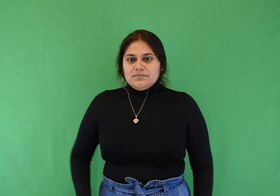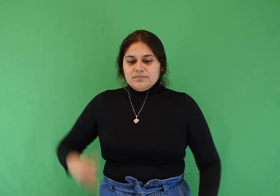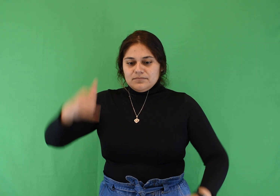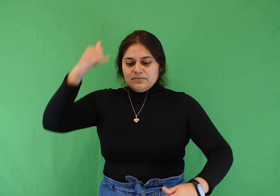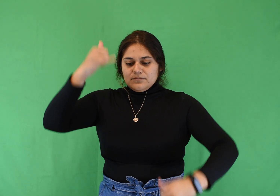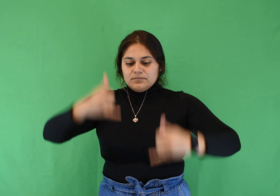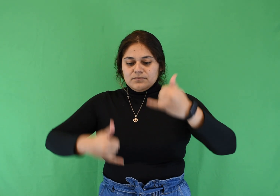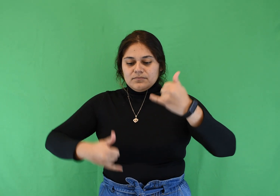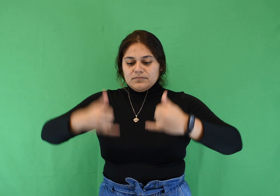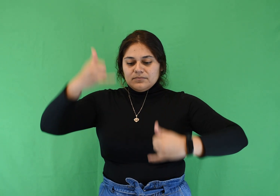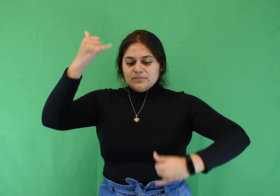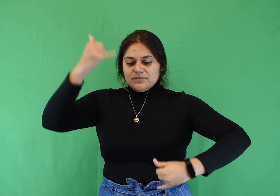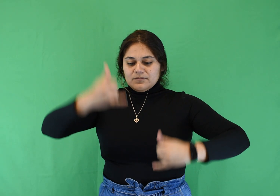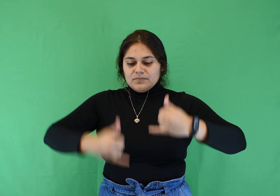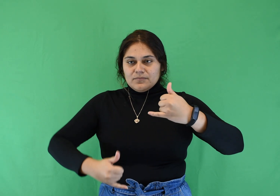químicos